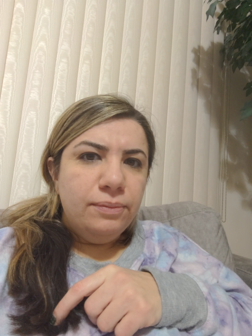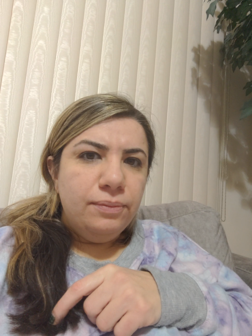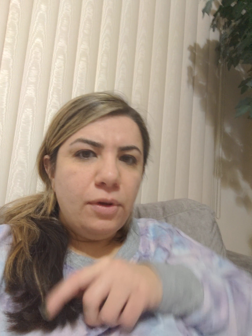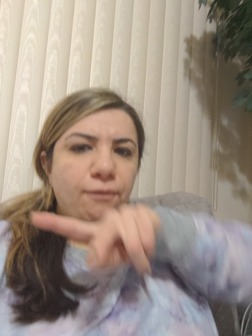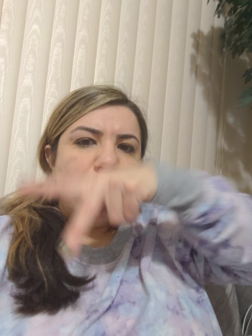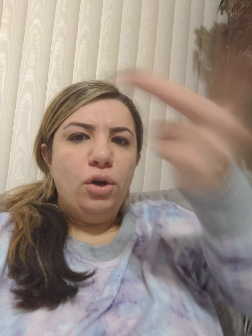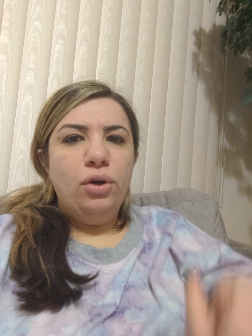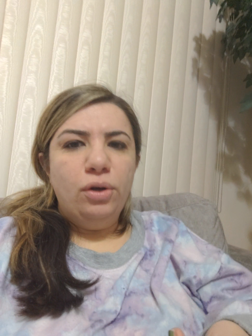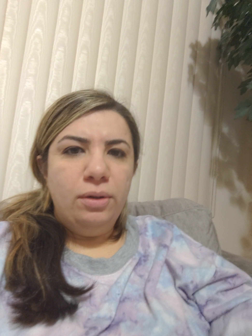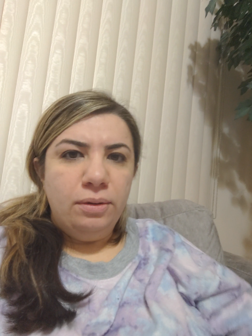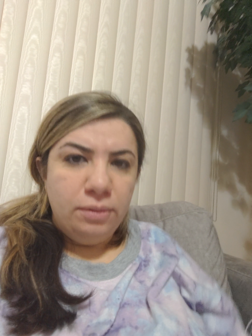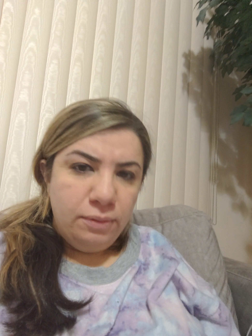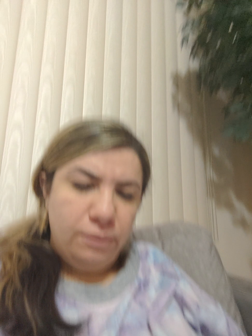fall